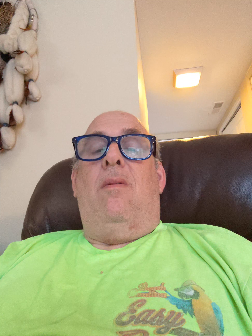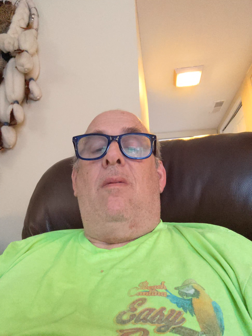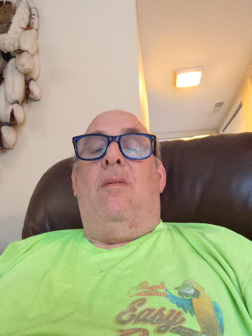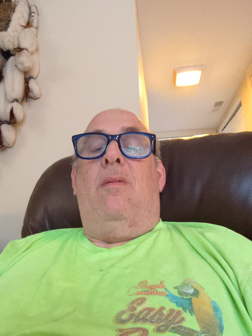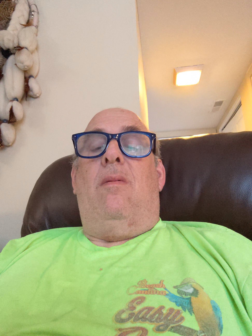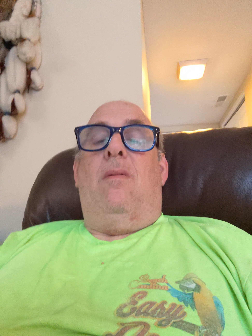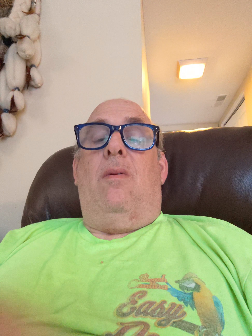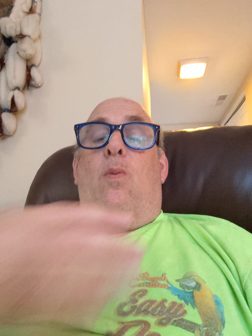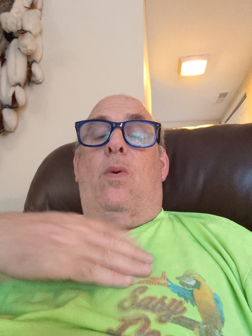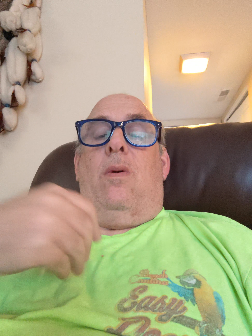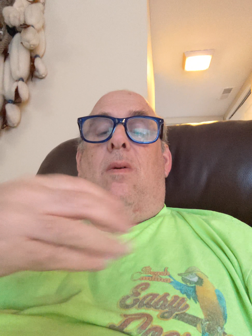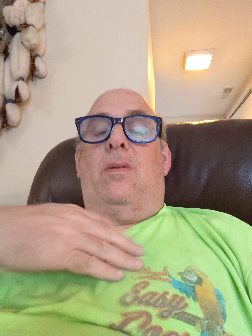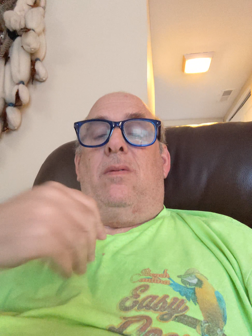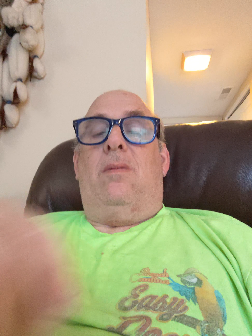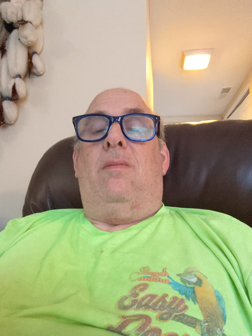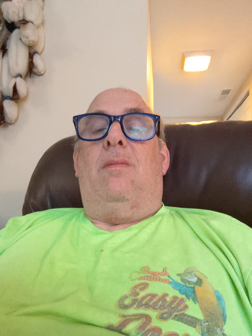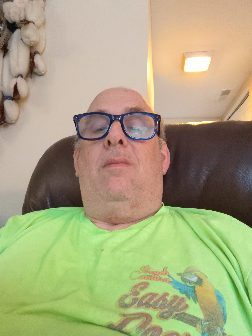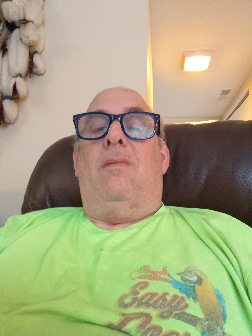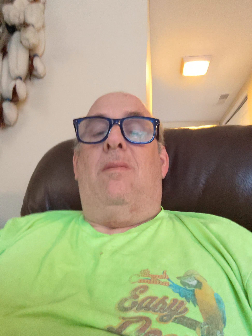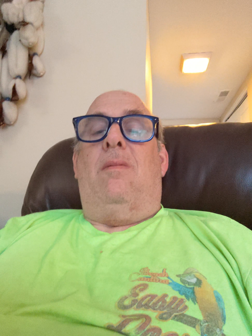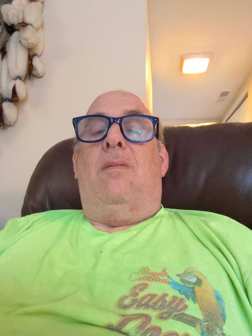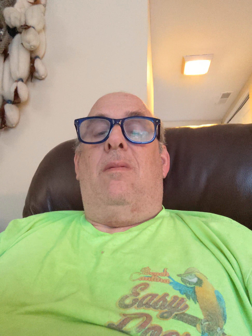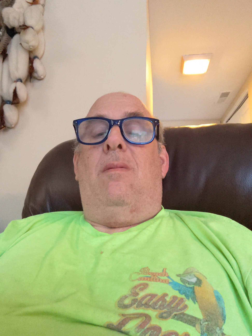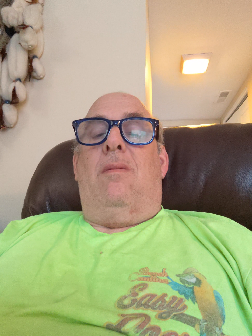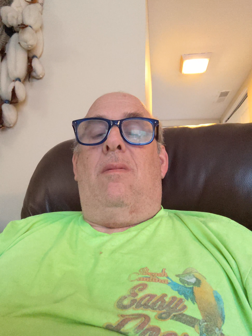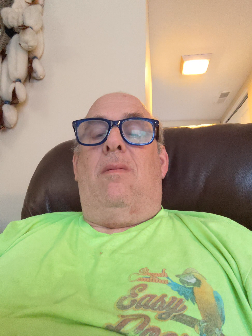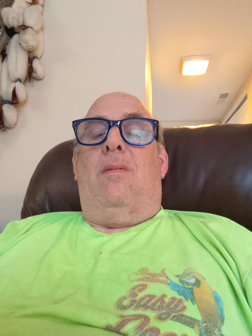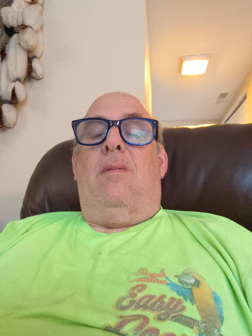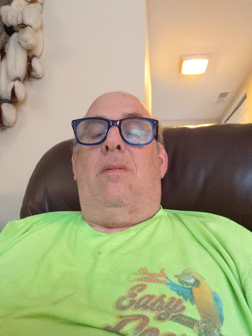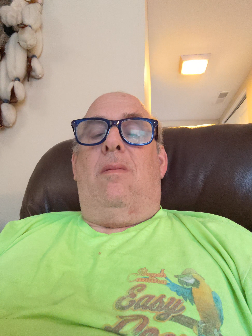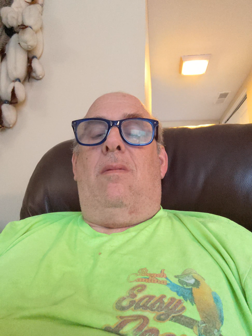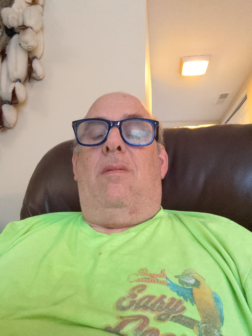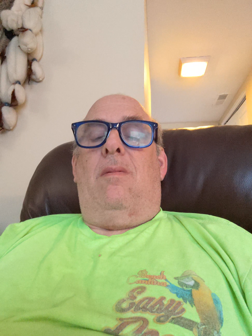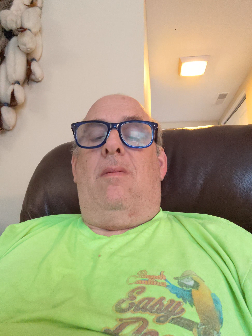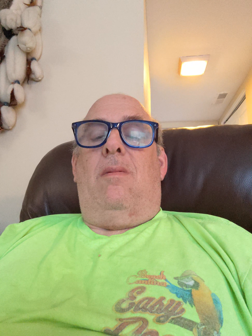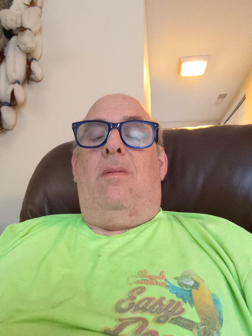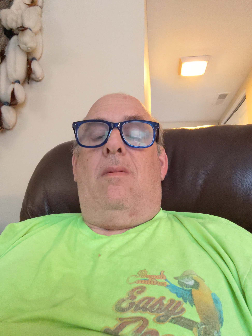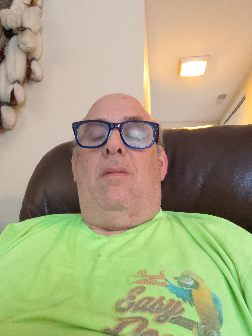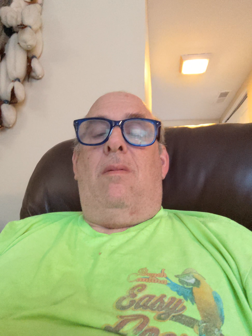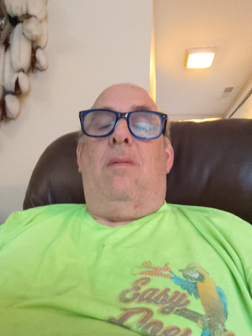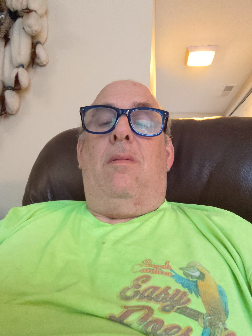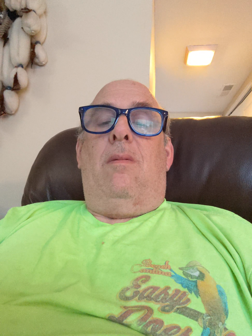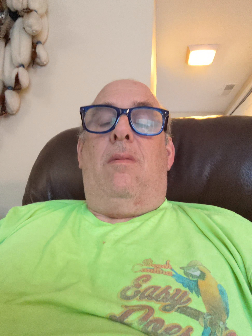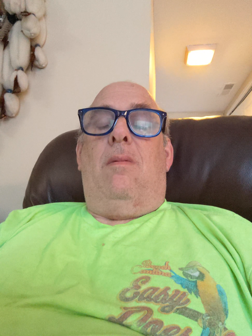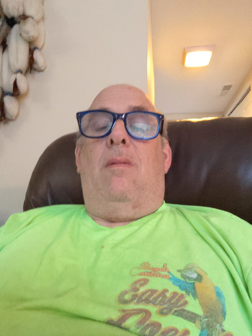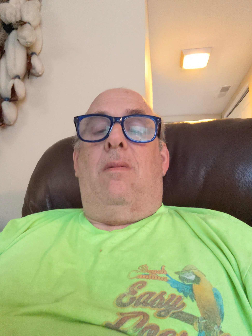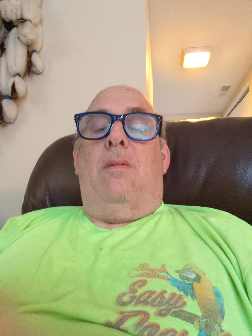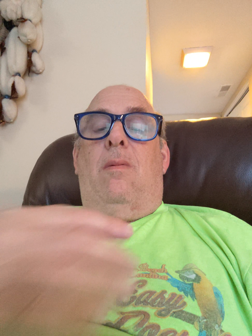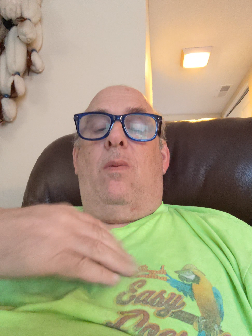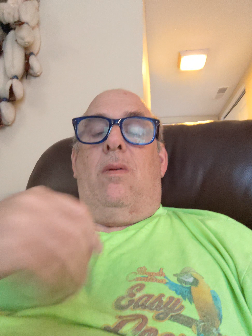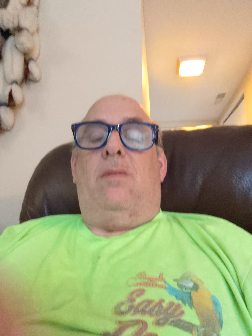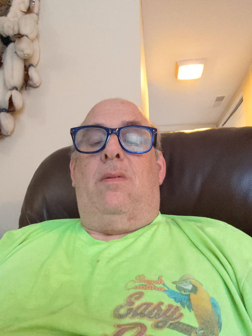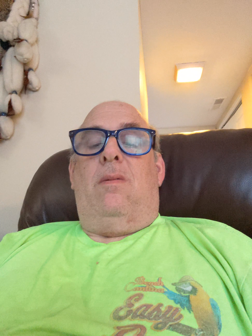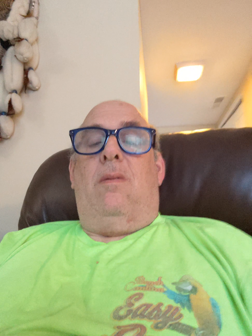white